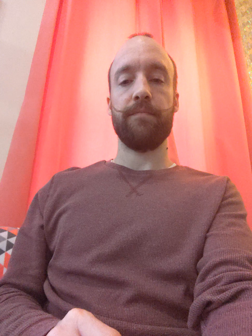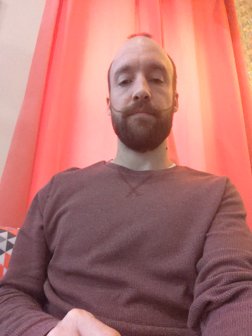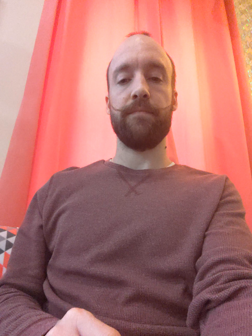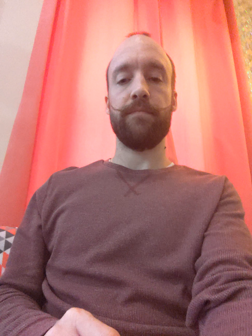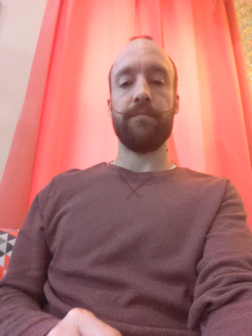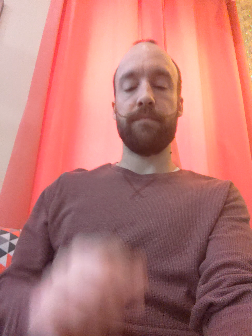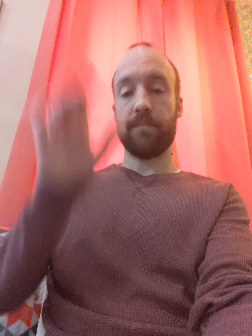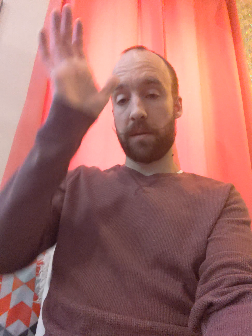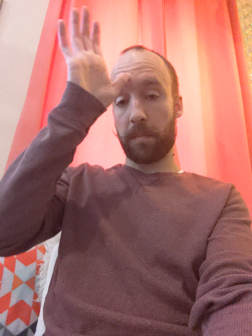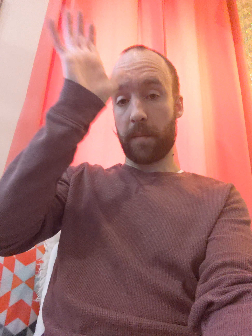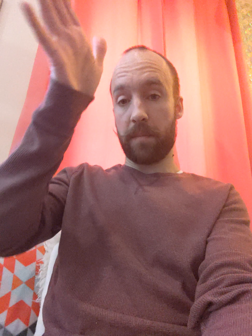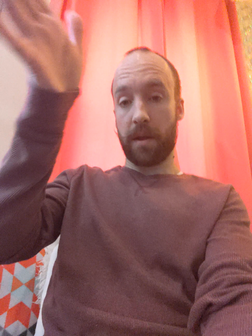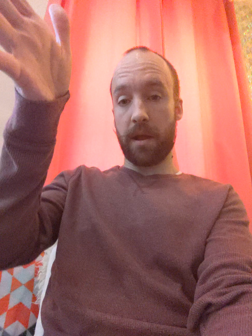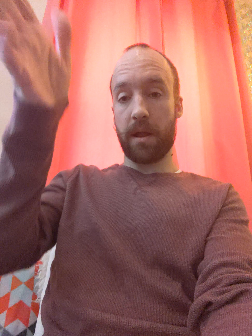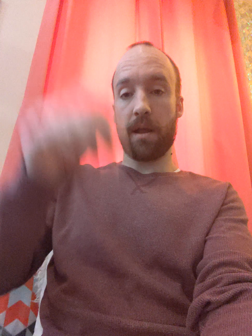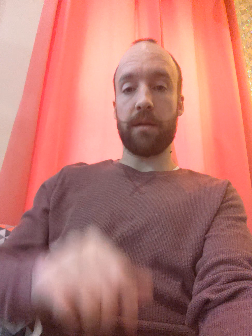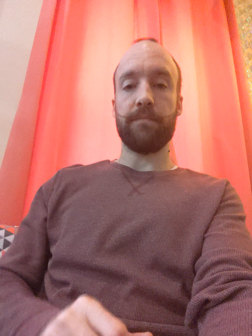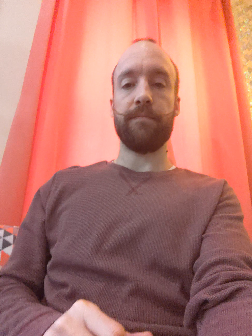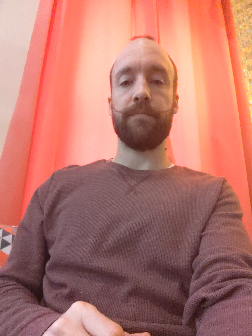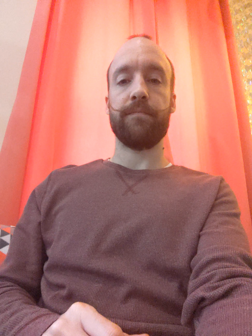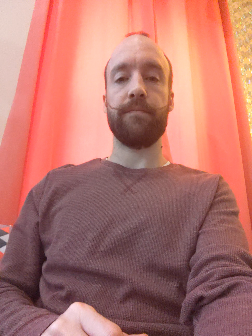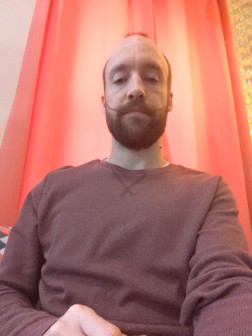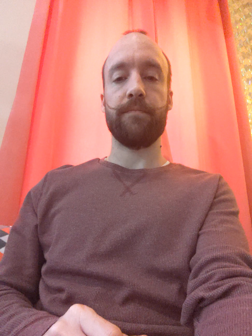grandpa